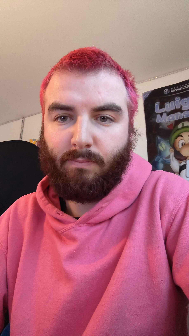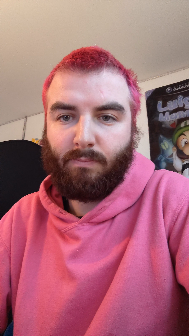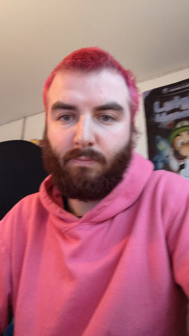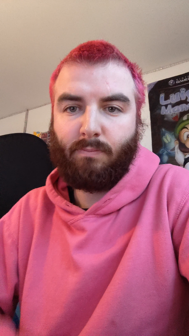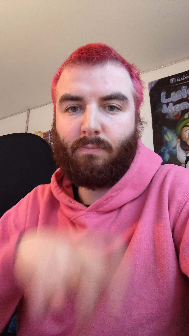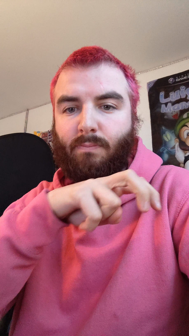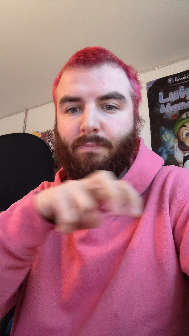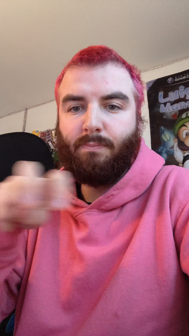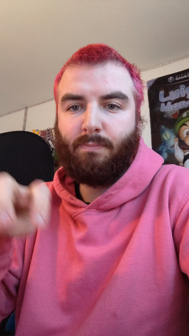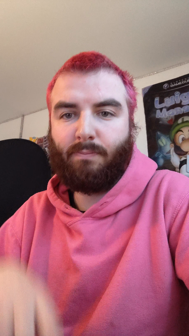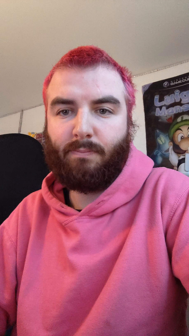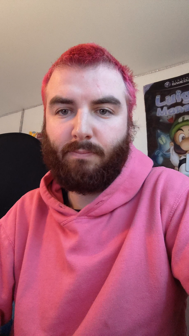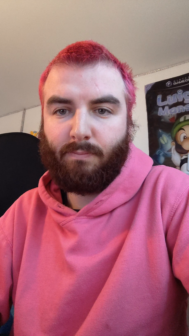couch